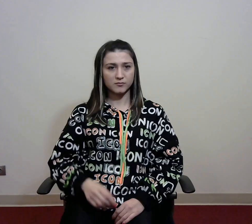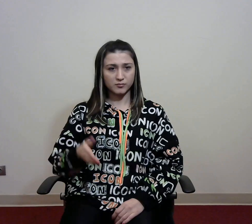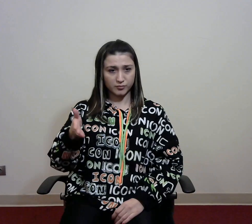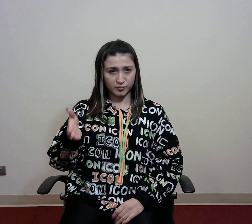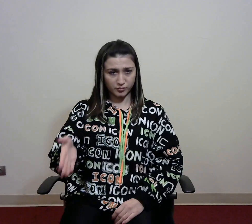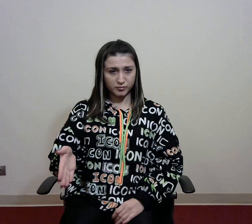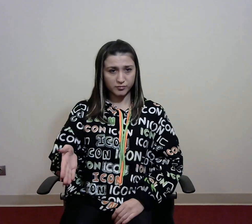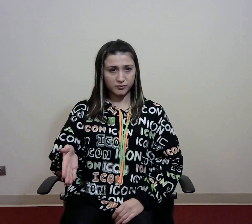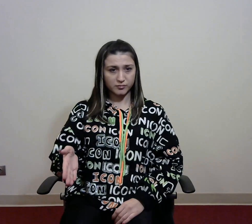burda